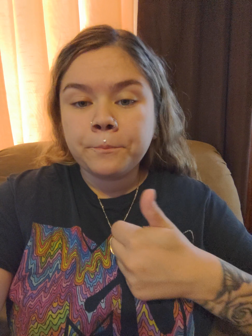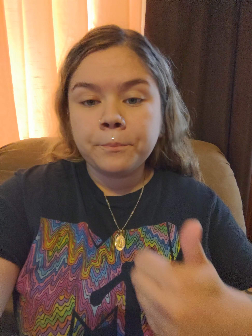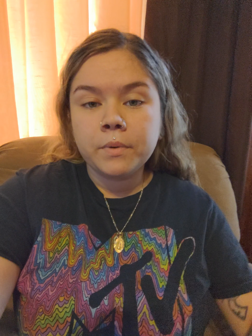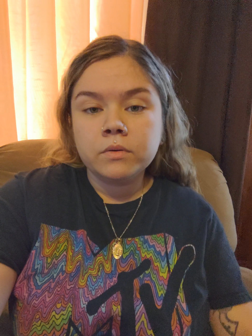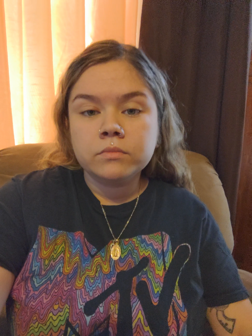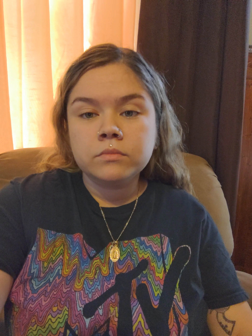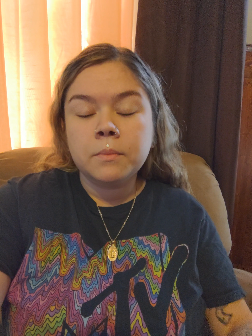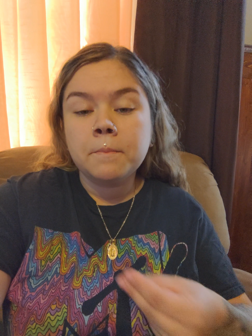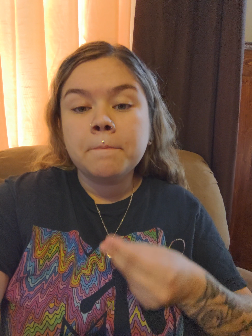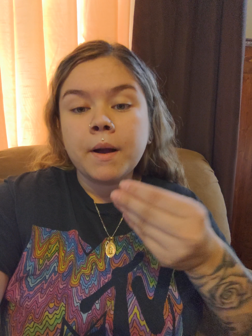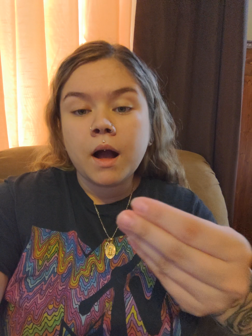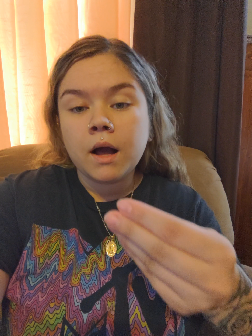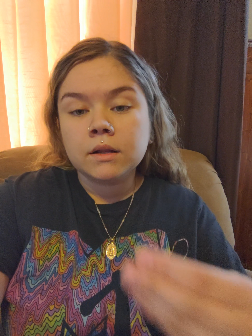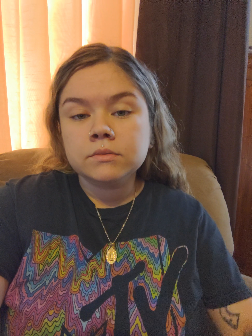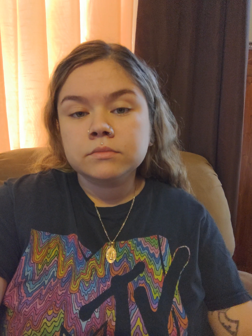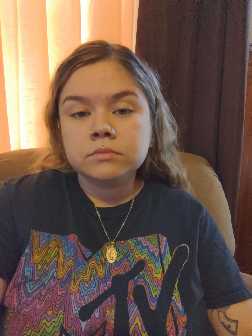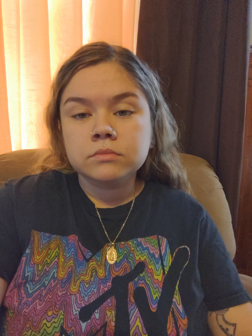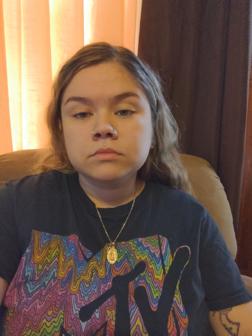buy